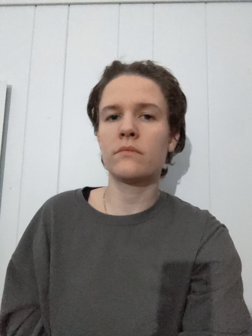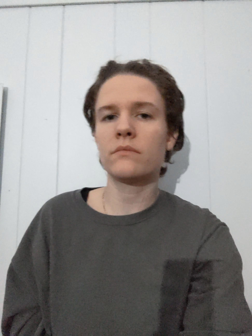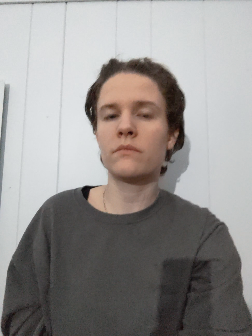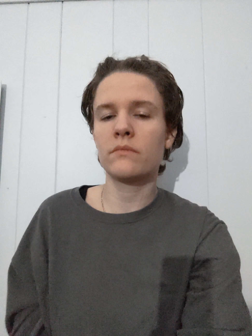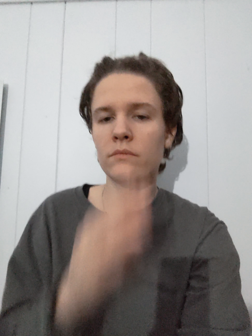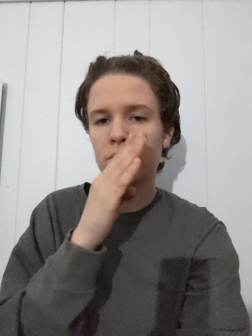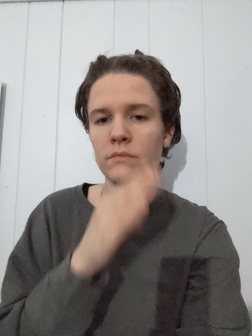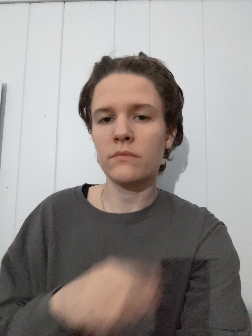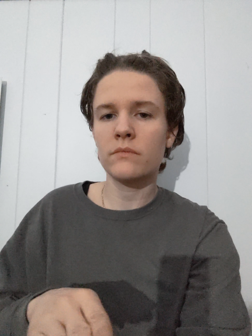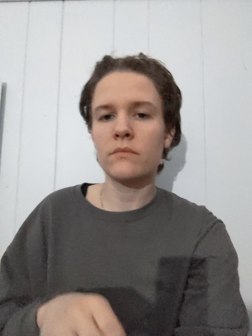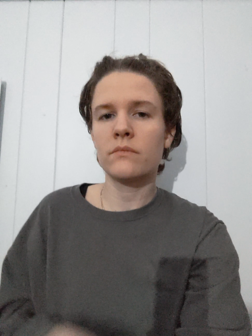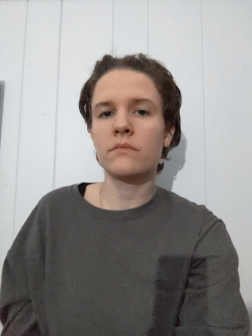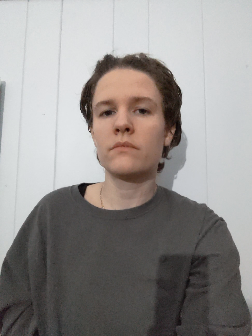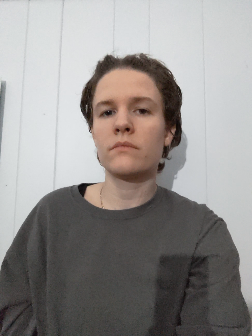quiet